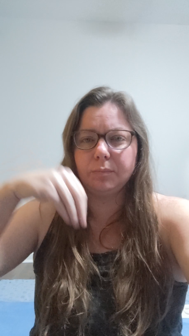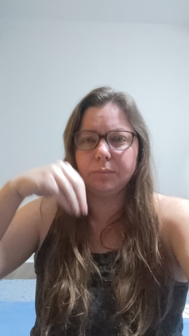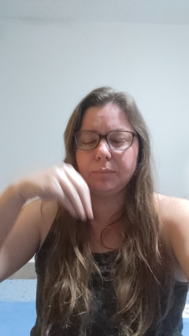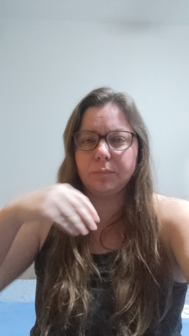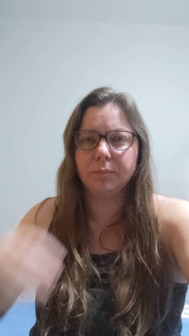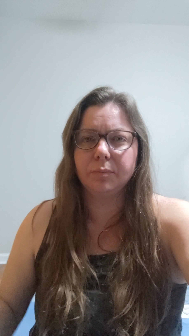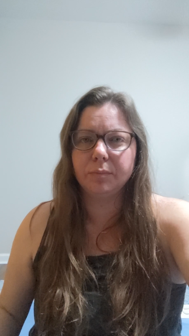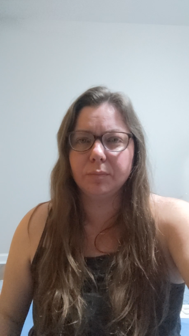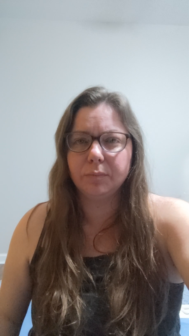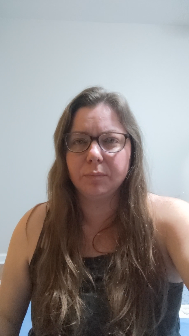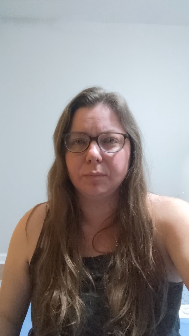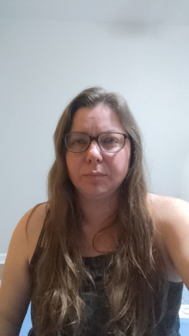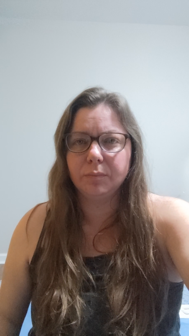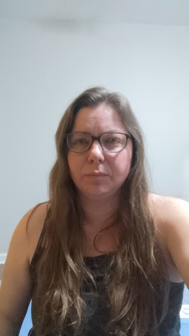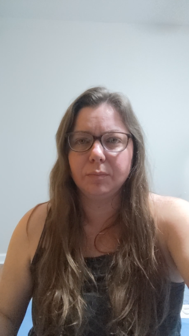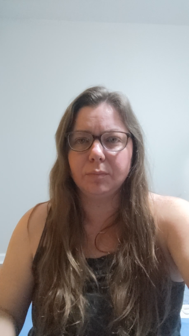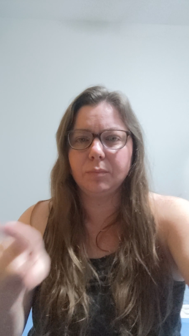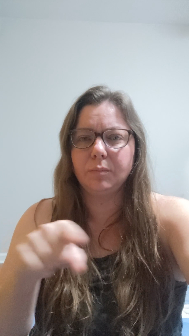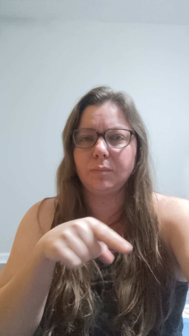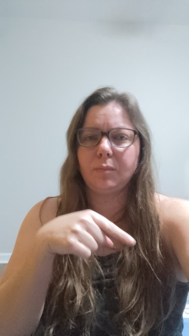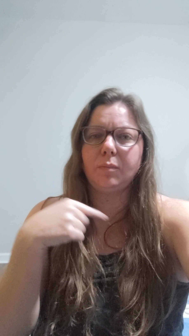long